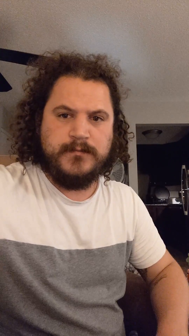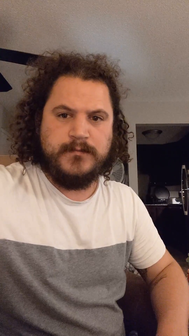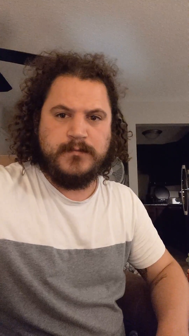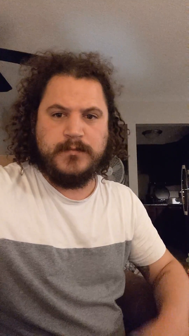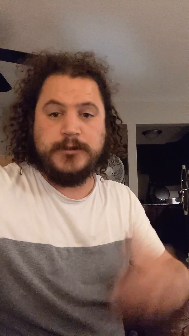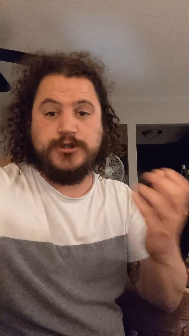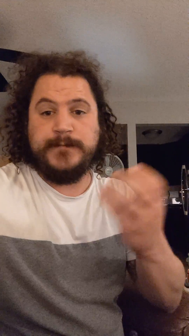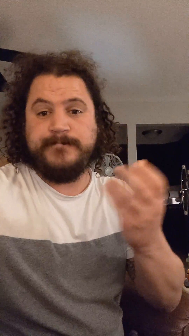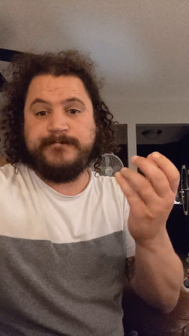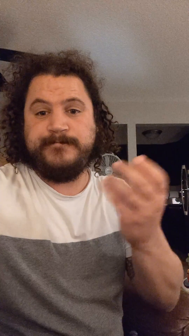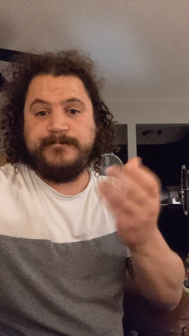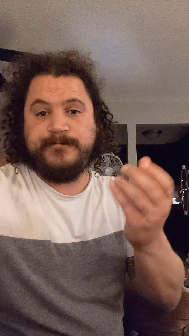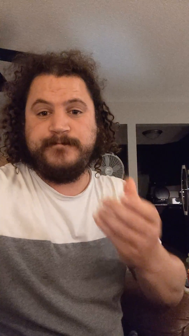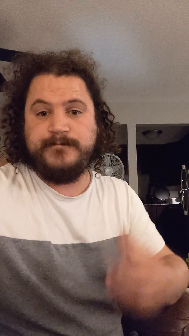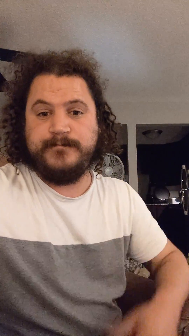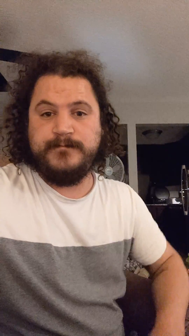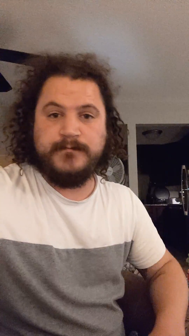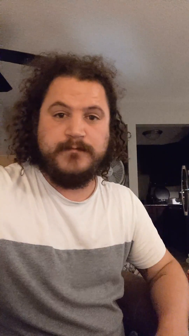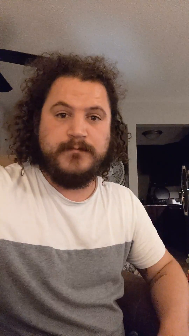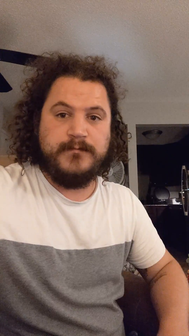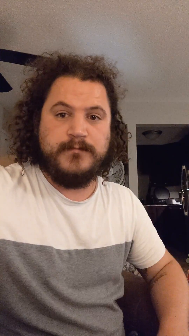shake